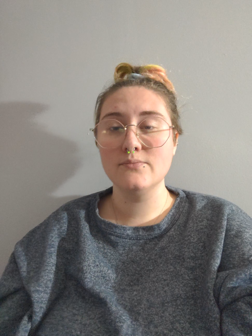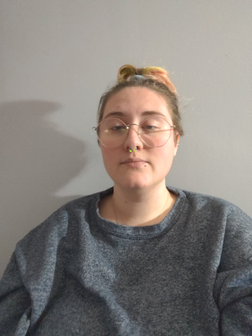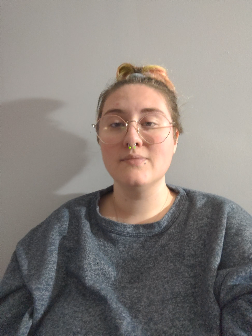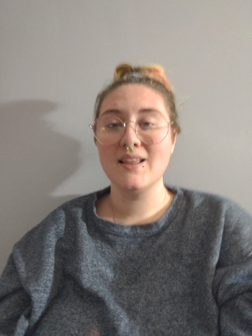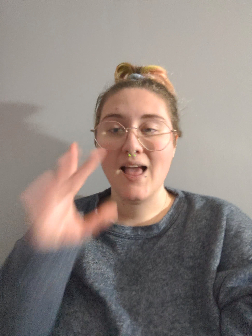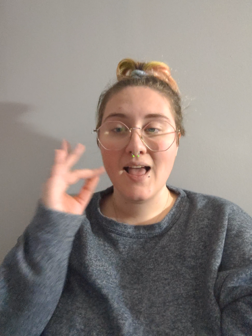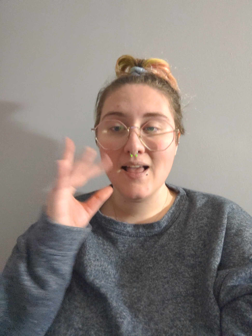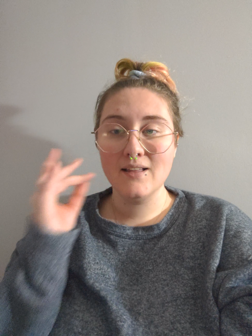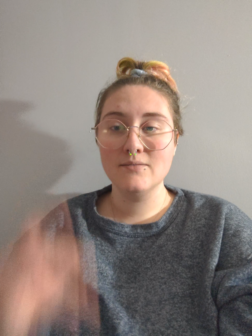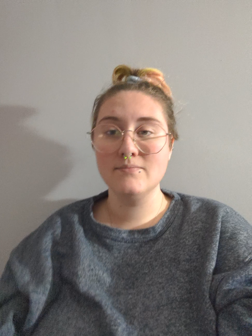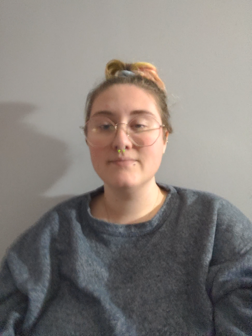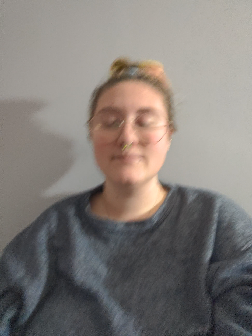cat